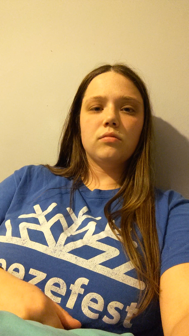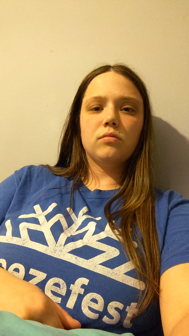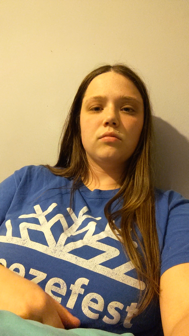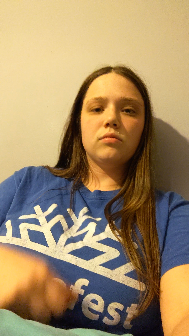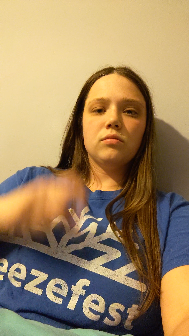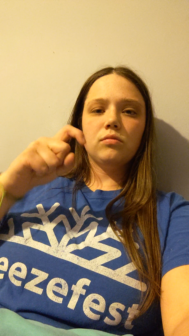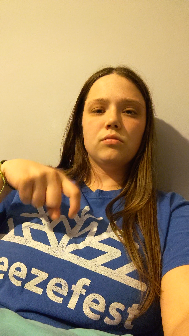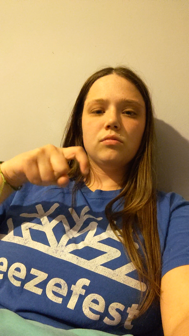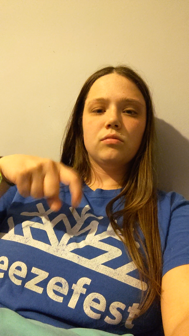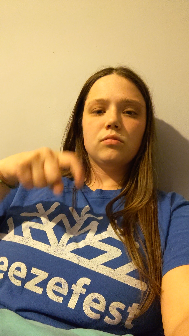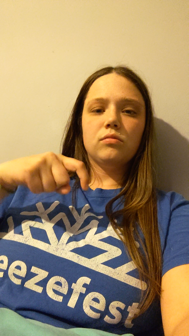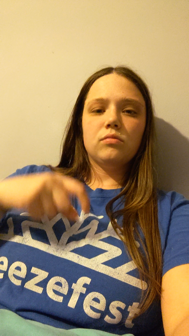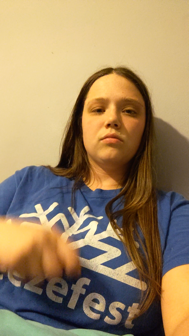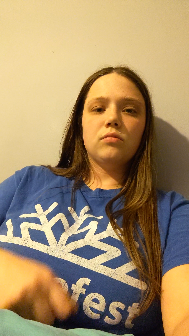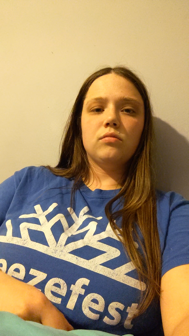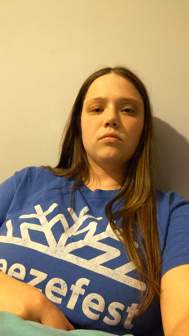should